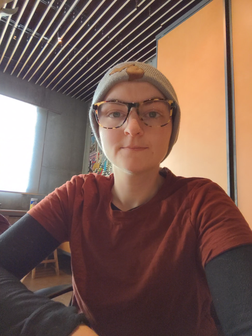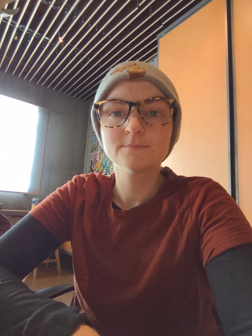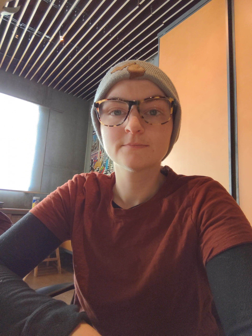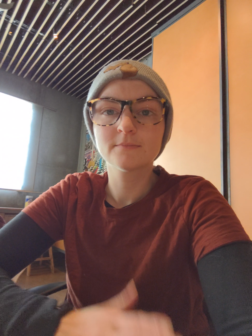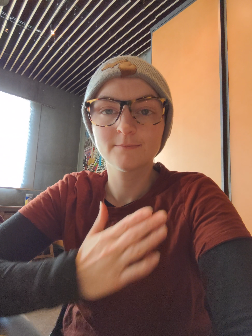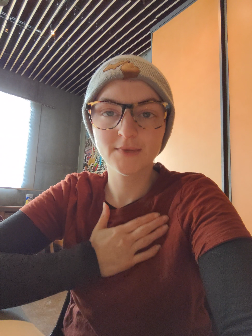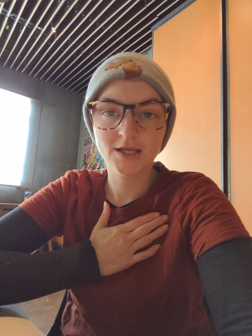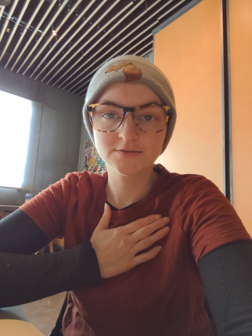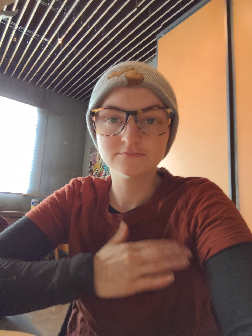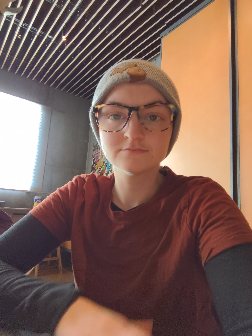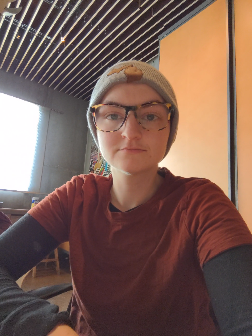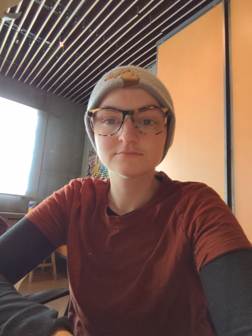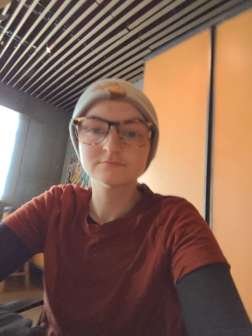my